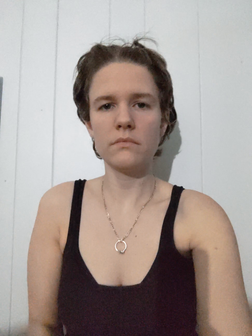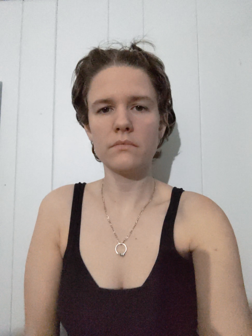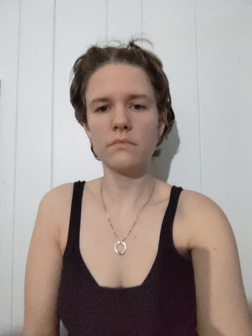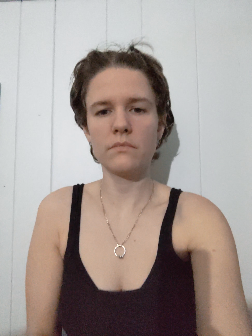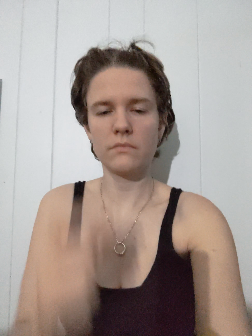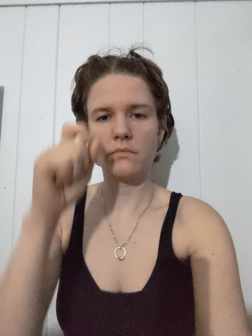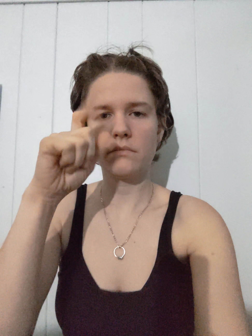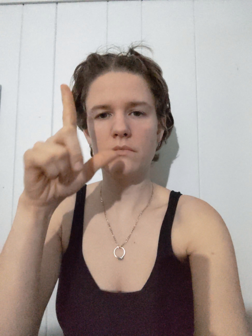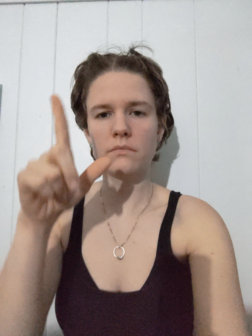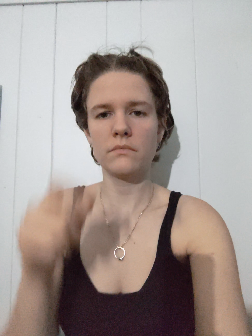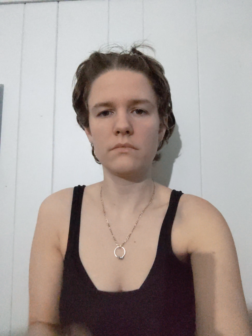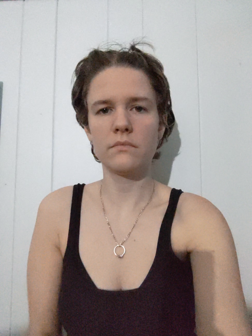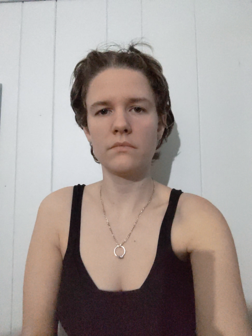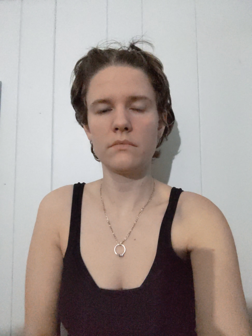wake